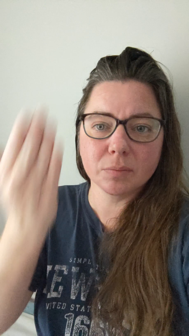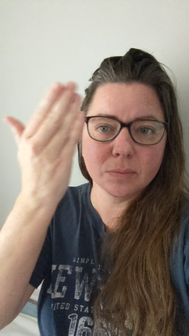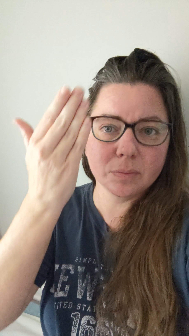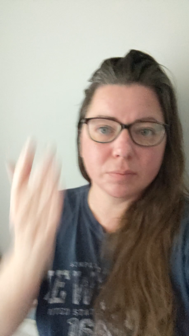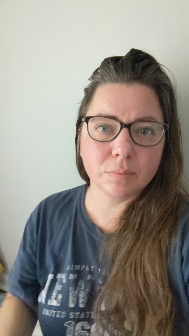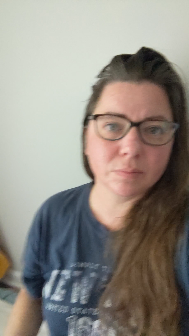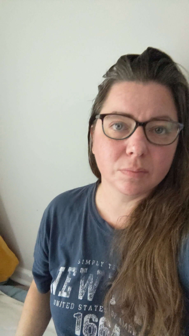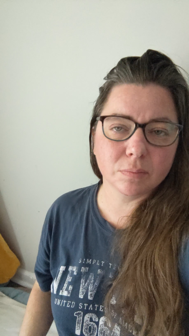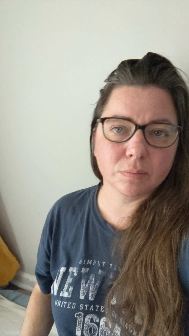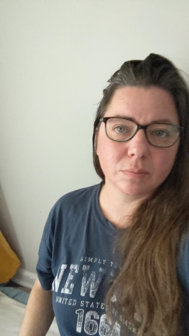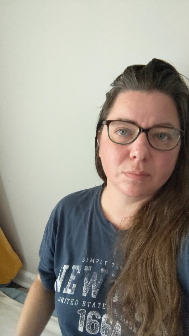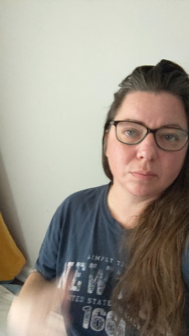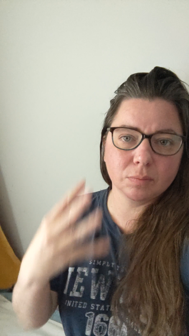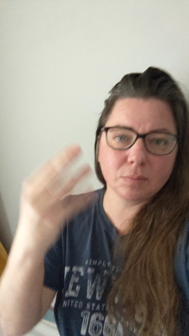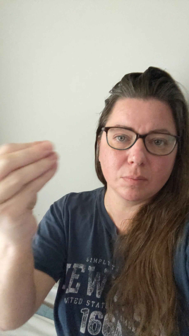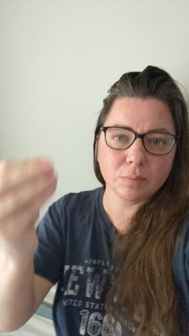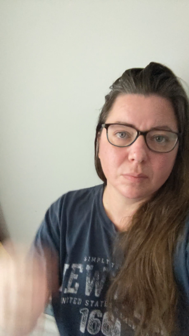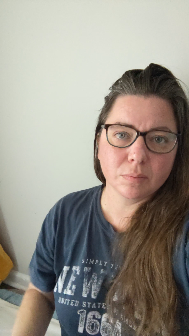got to